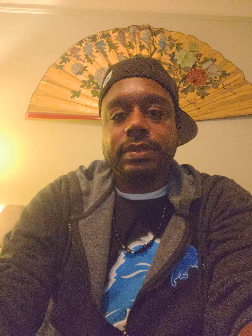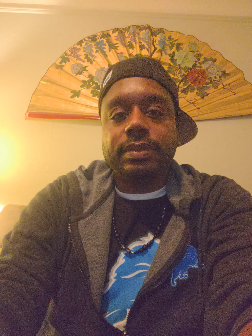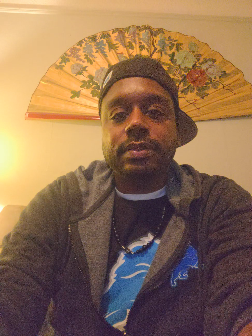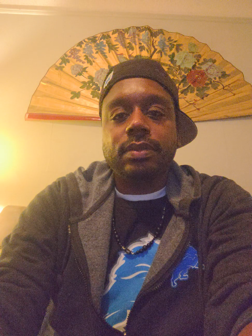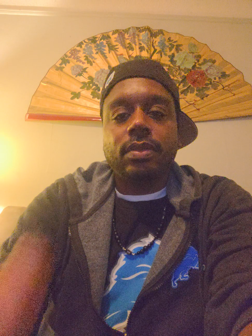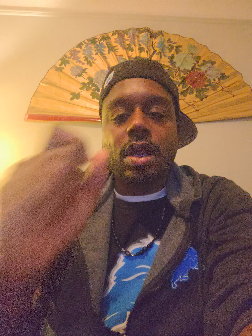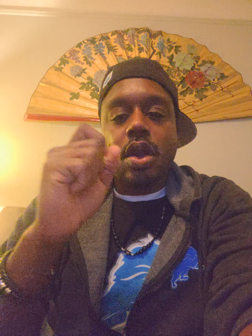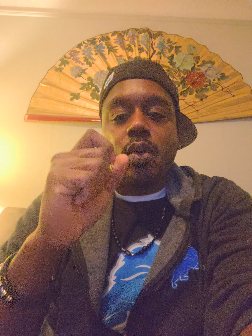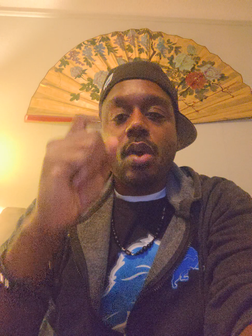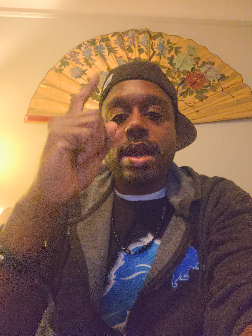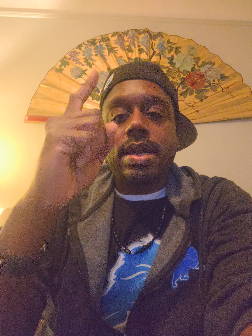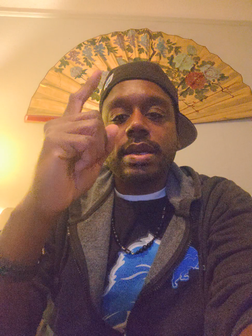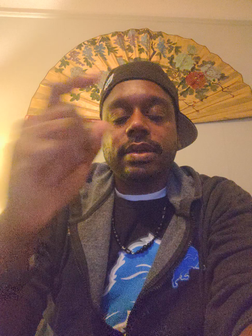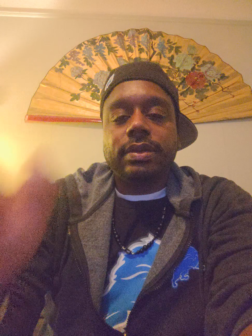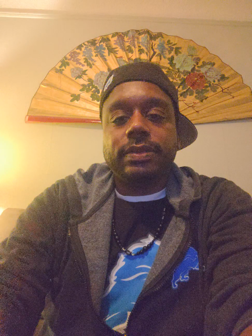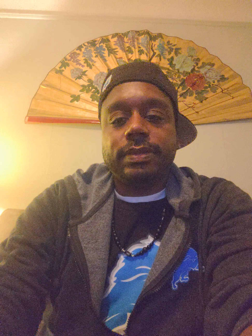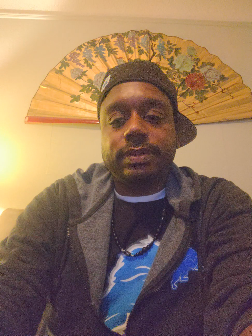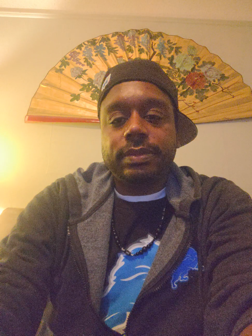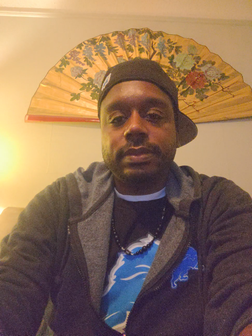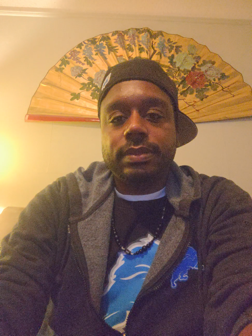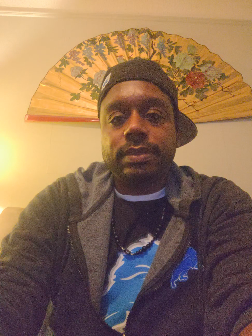wake